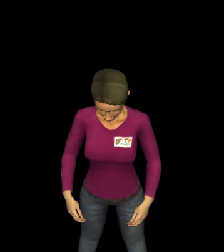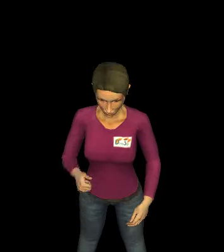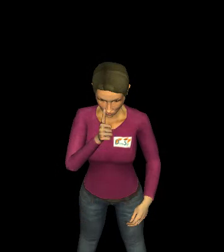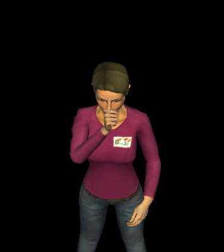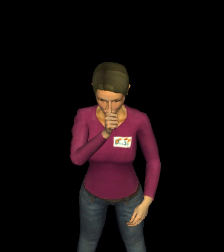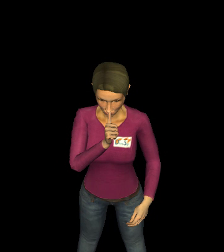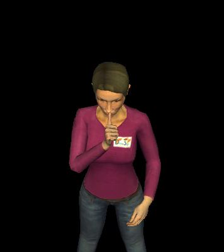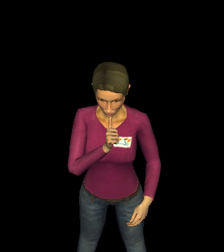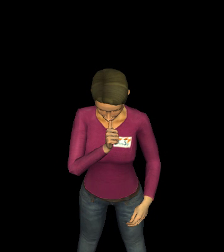متحف